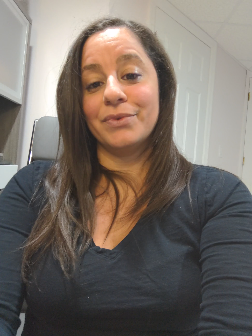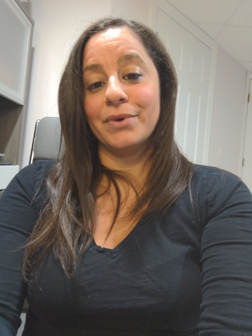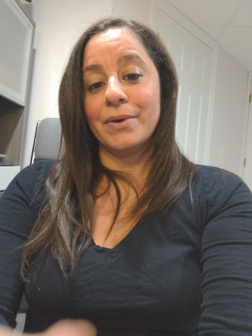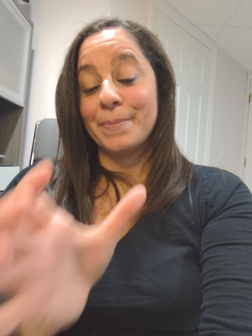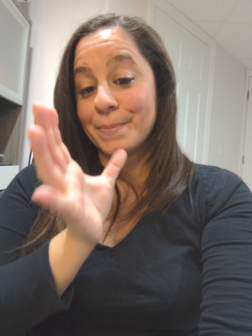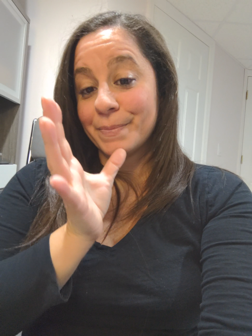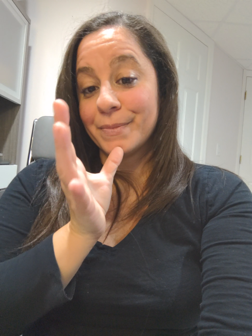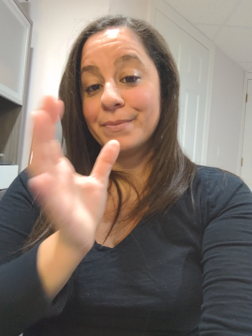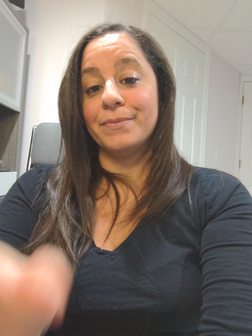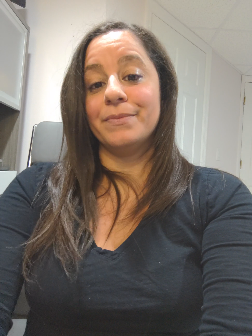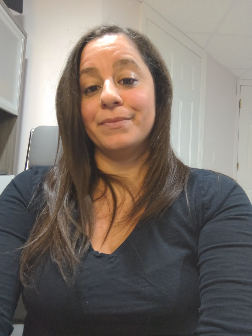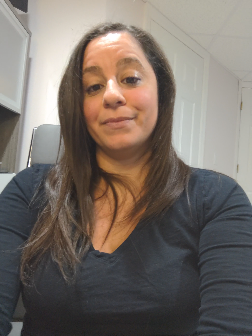mom